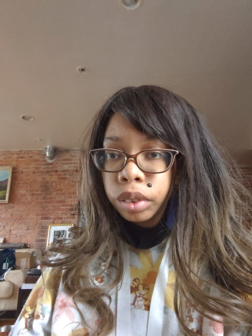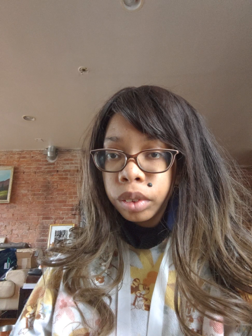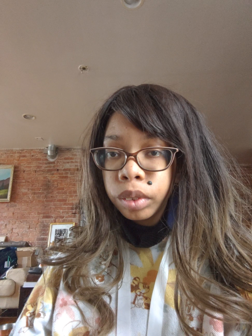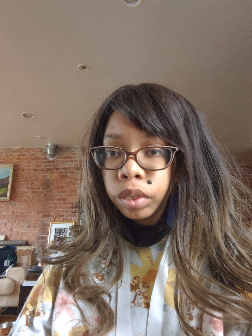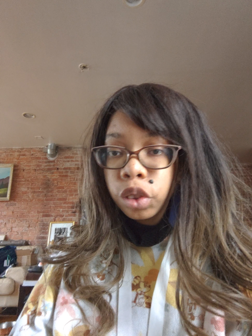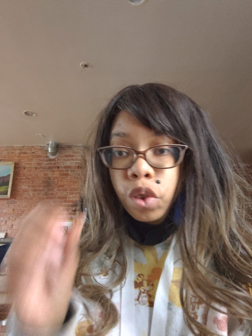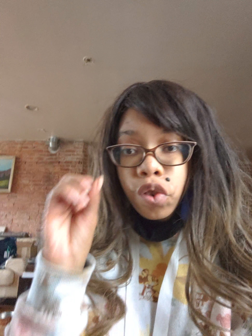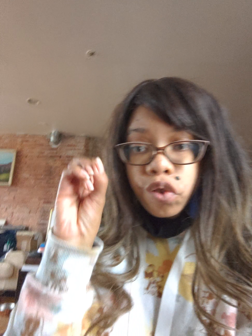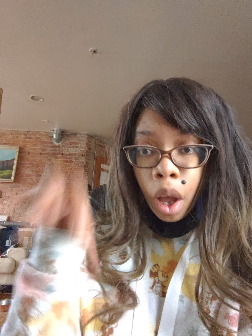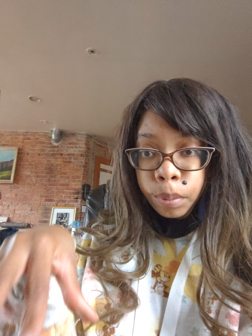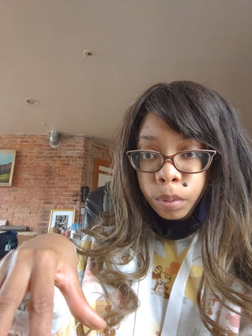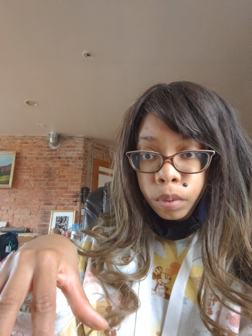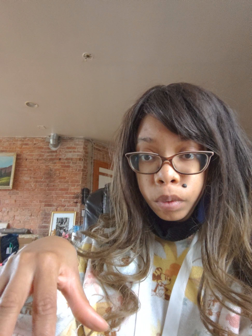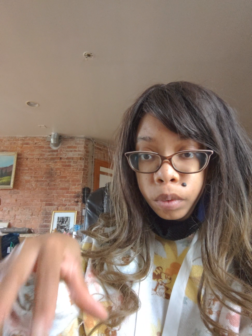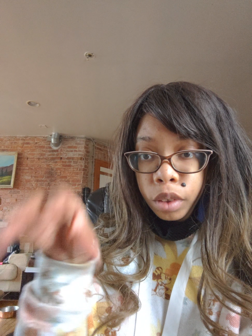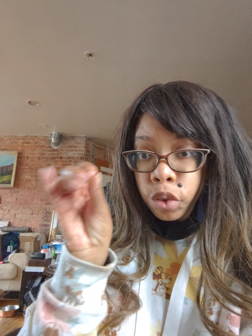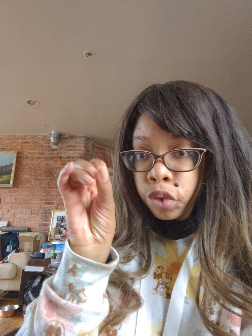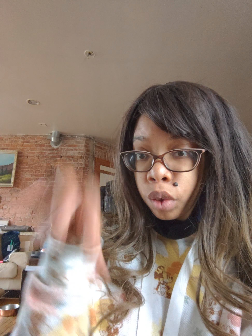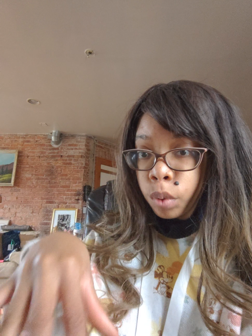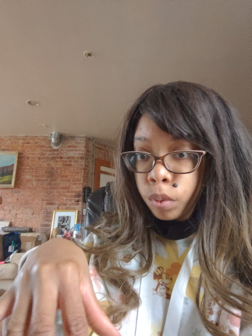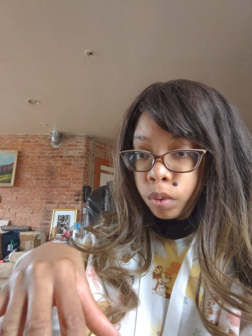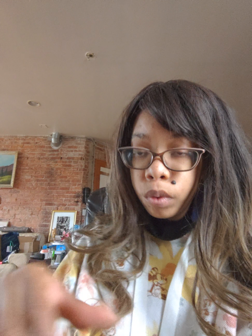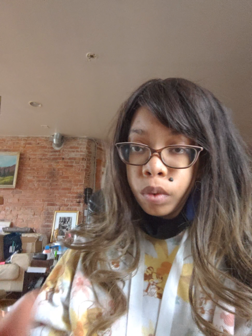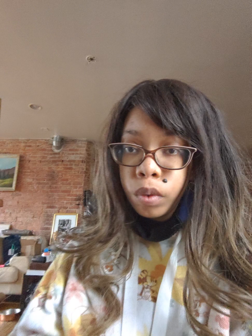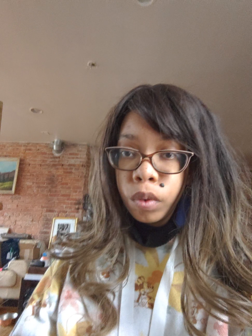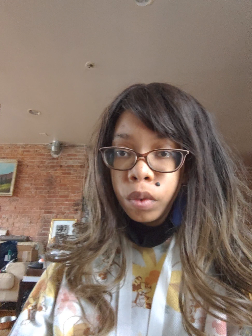drop